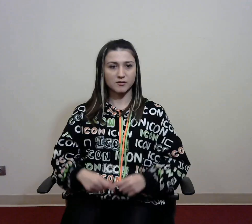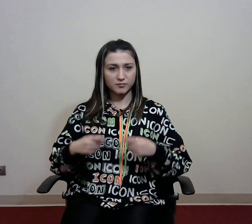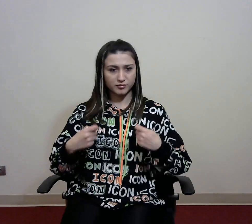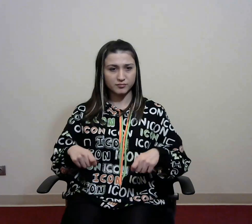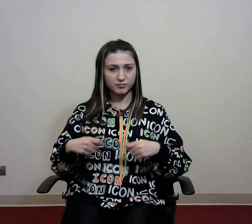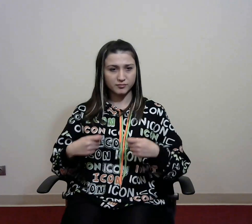satıcı